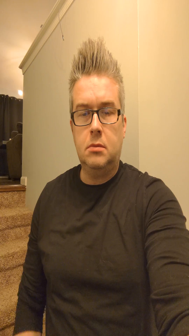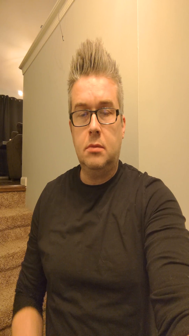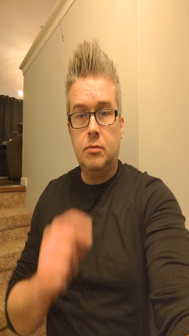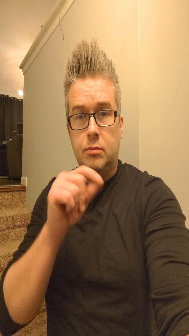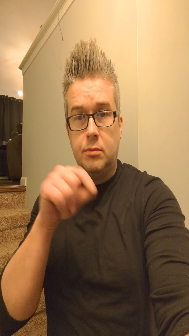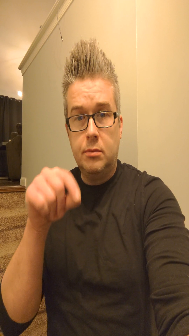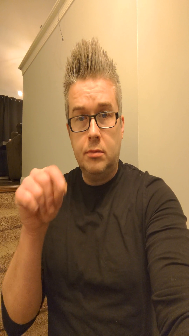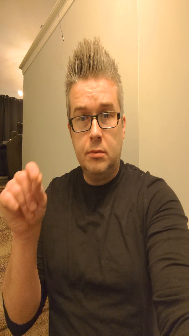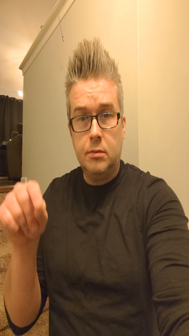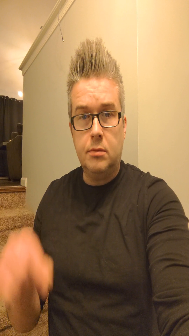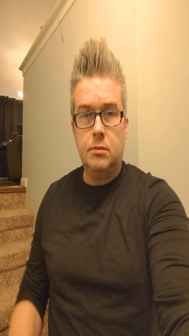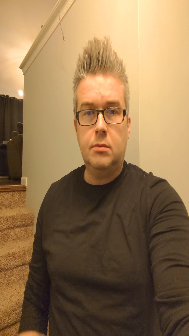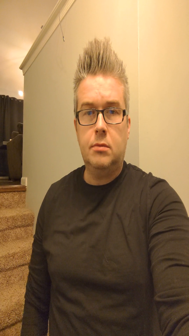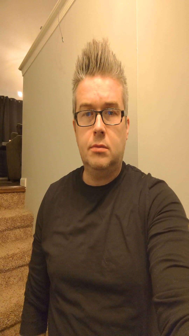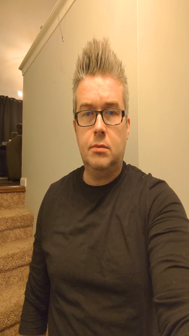pen